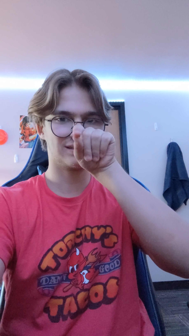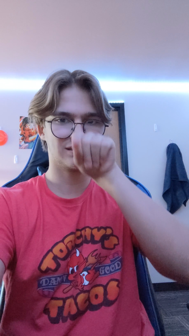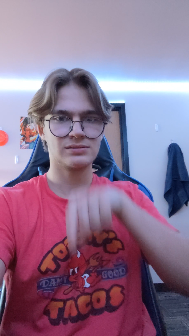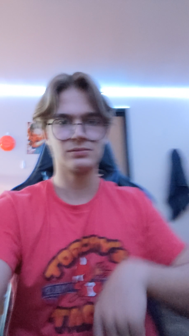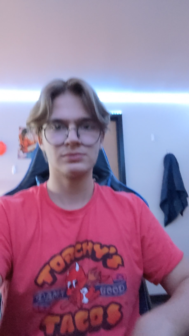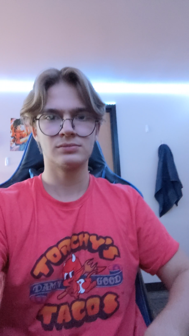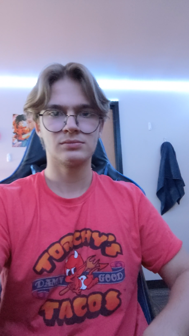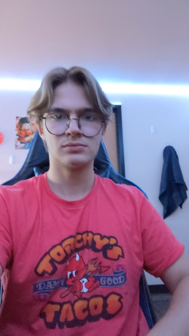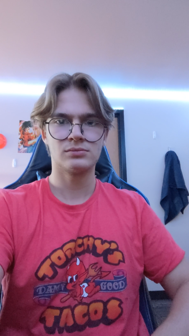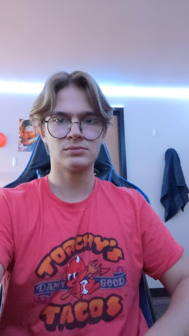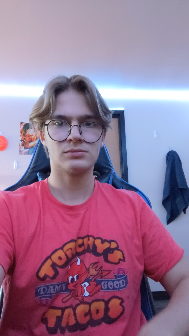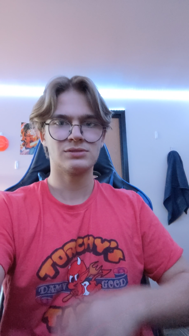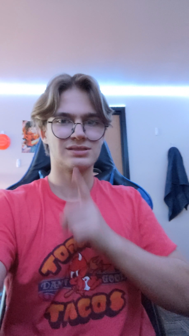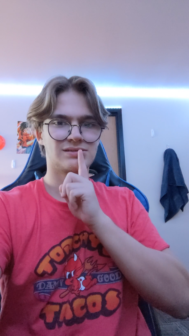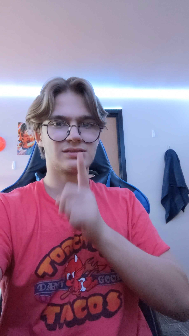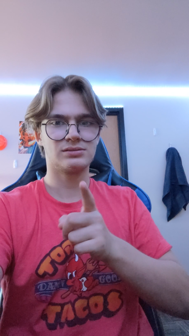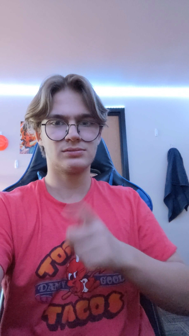is